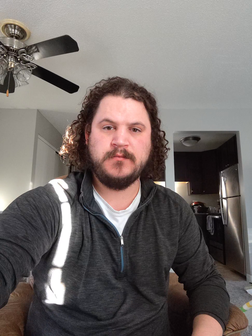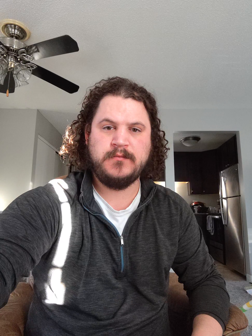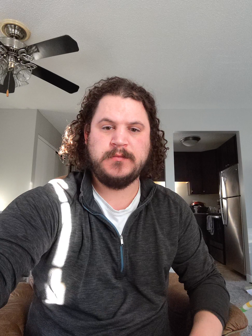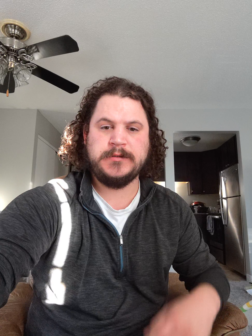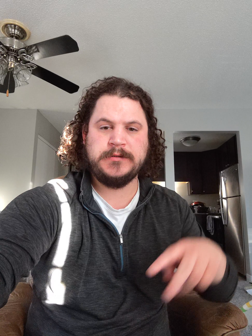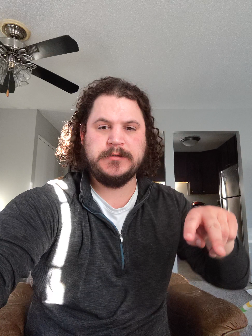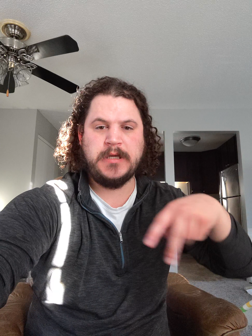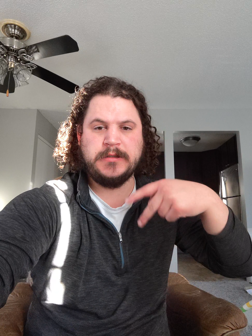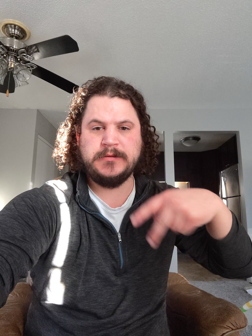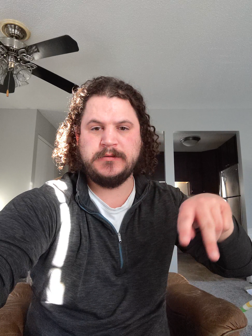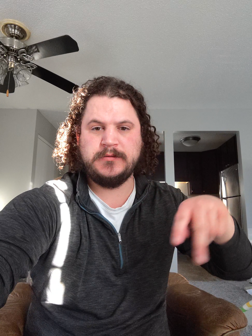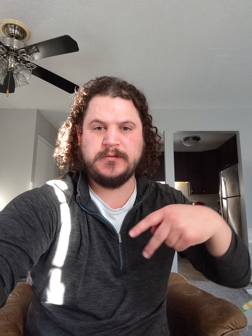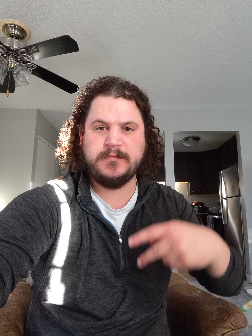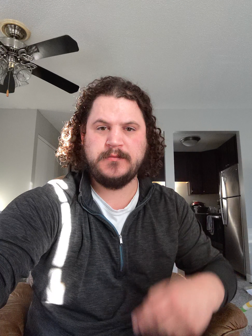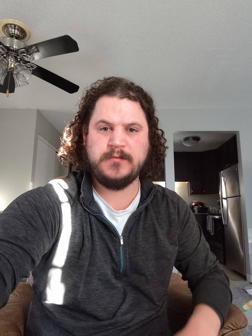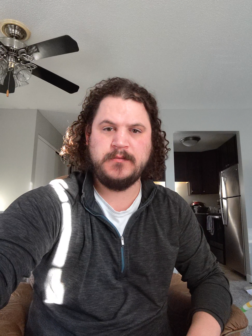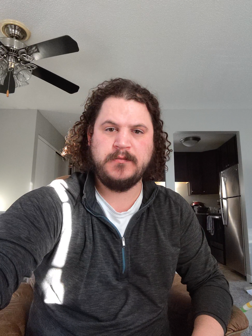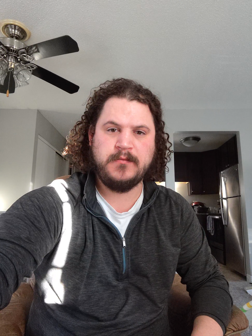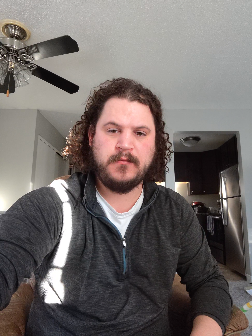dance